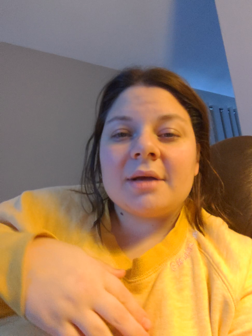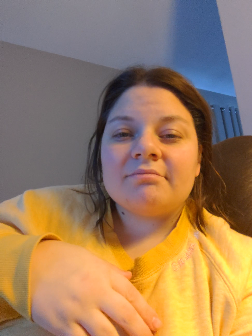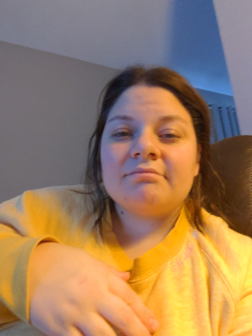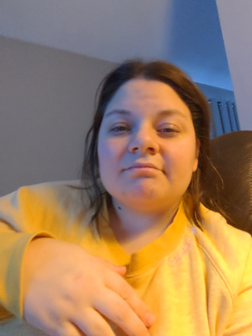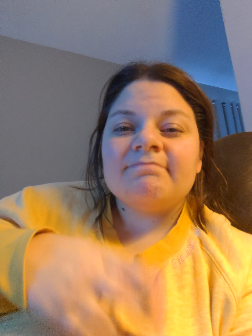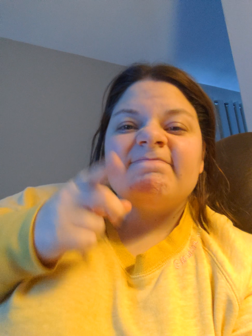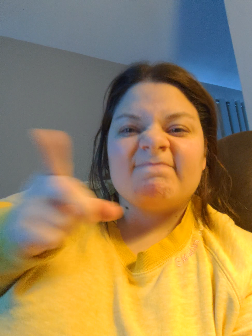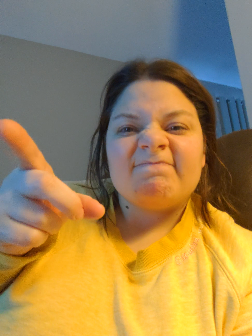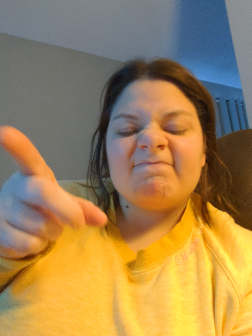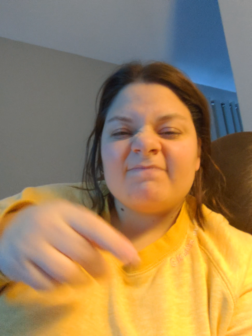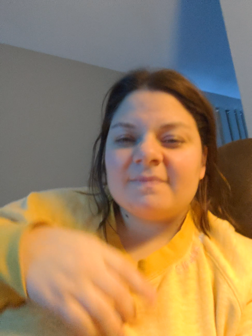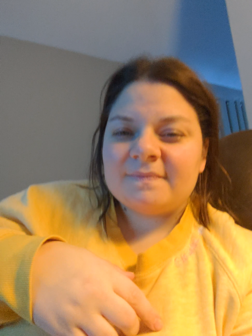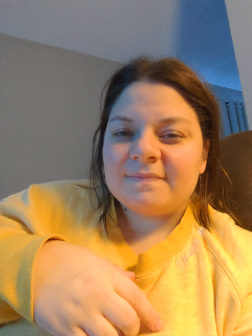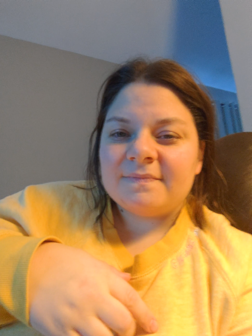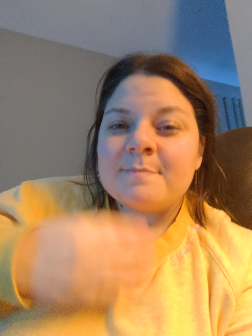he/she/it